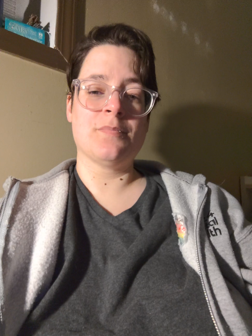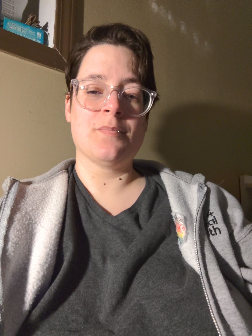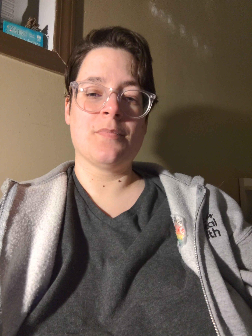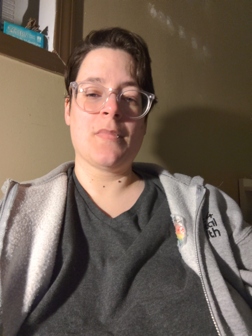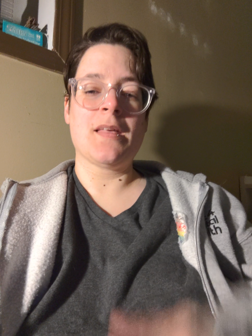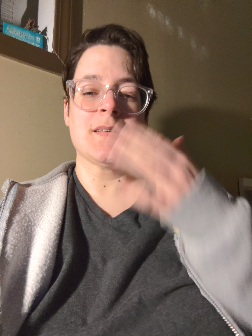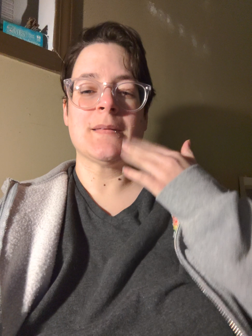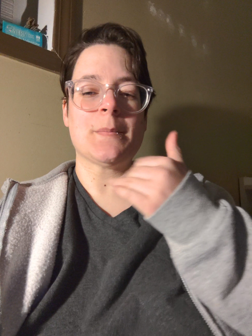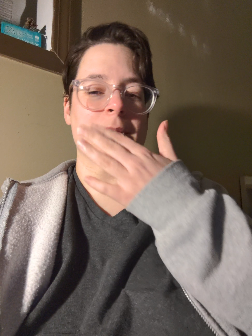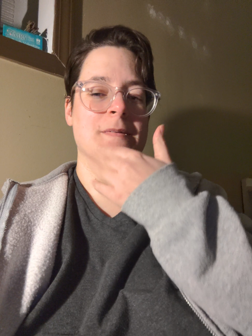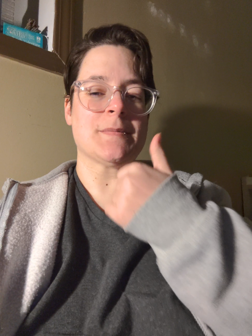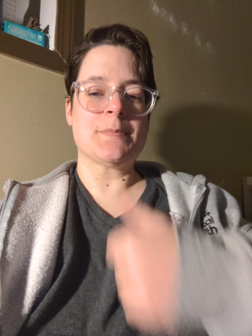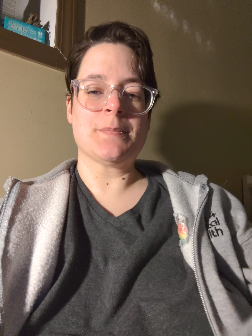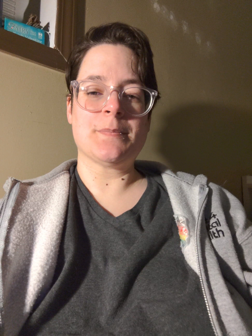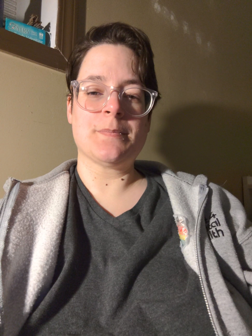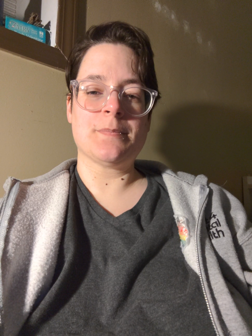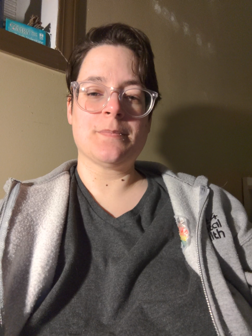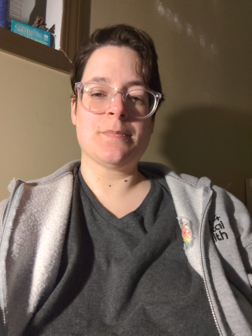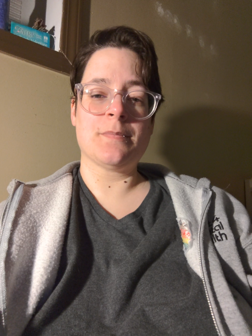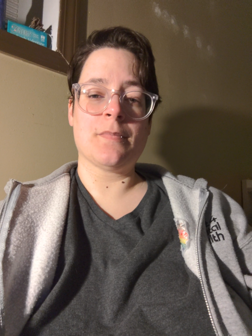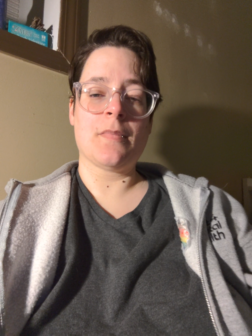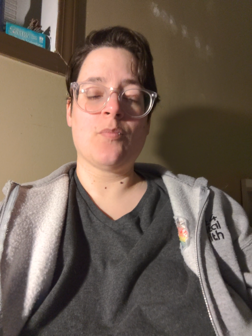napkin